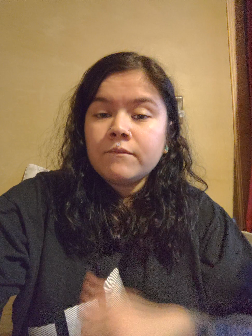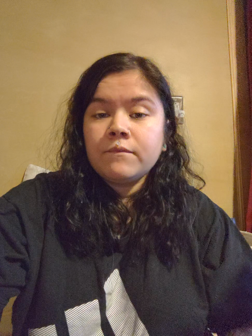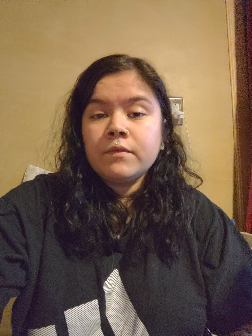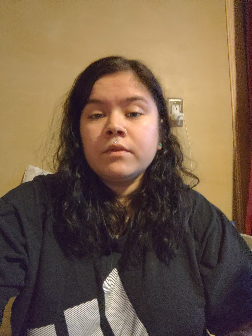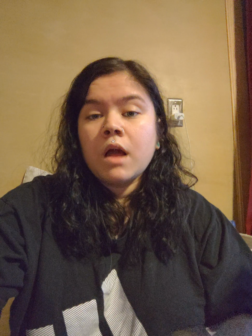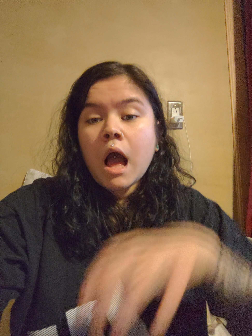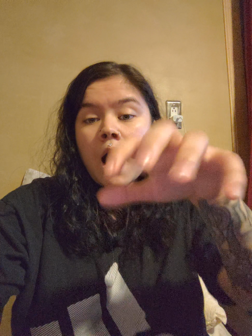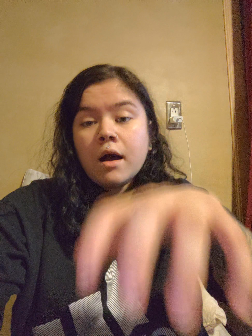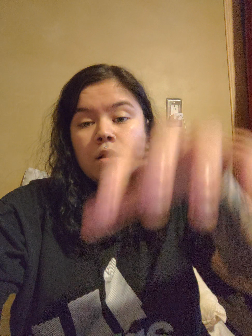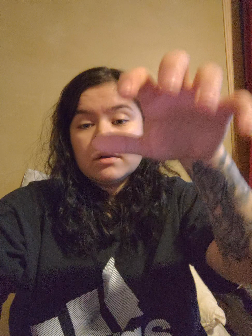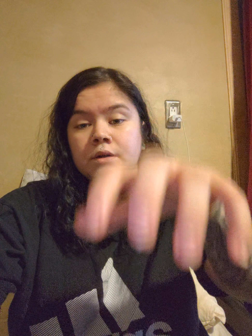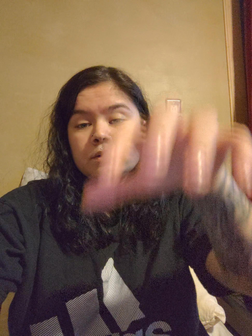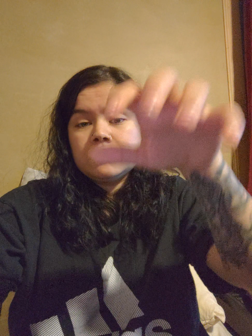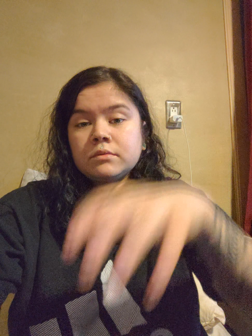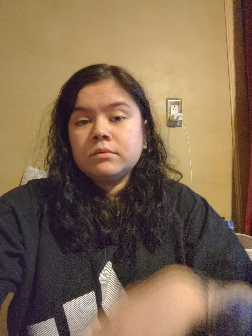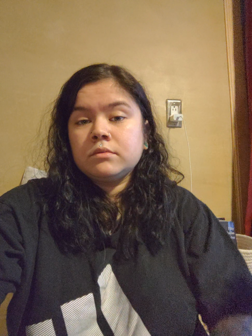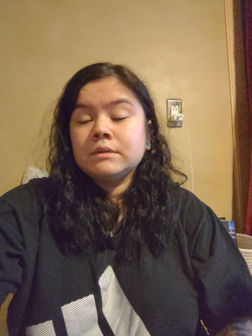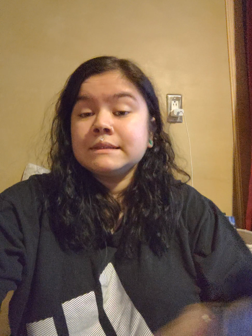alligator